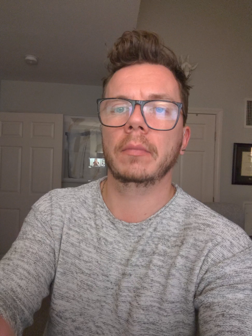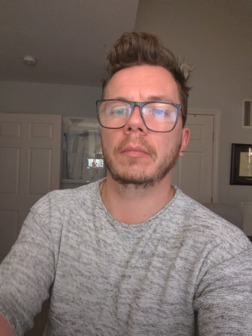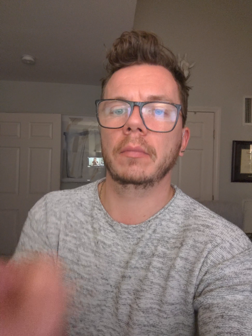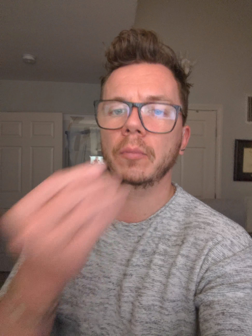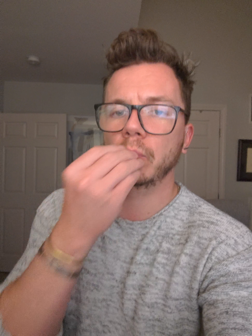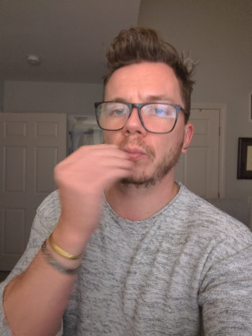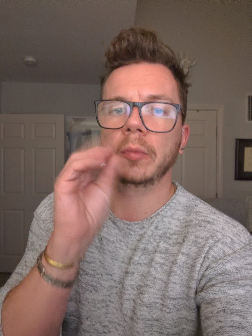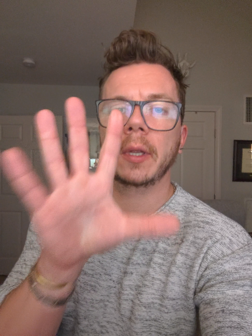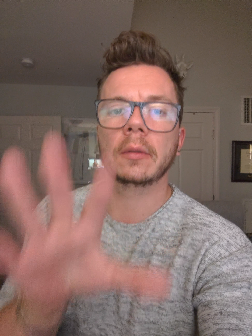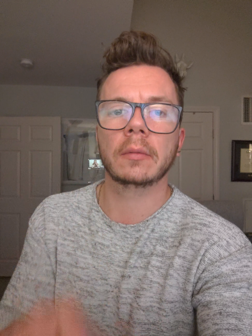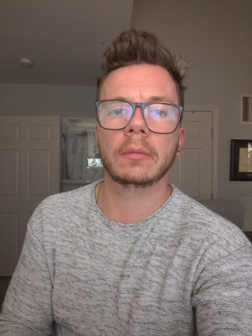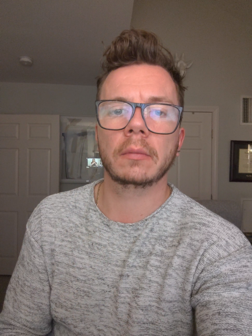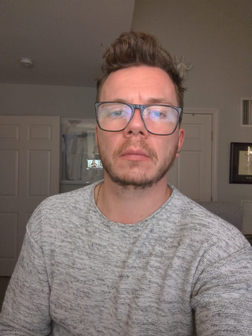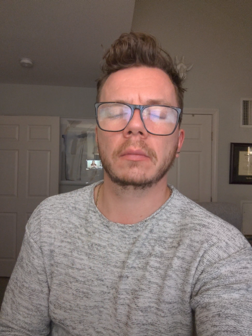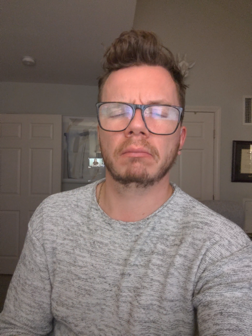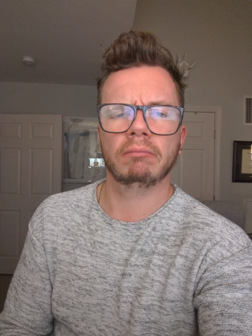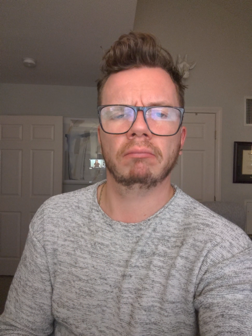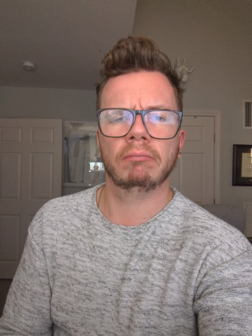kiss